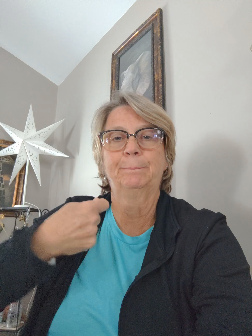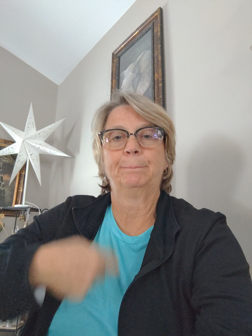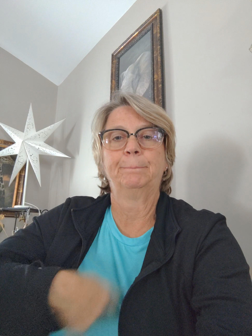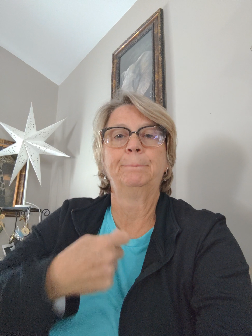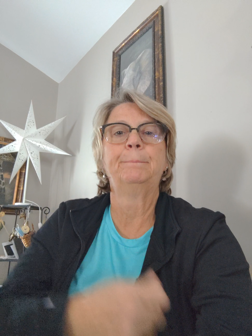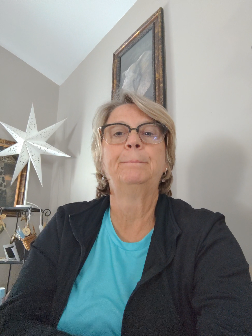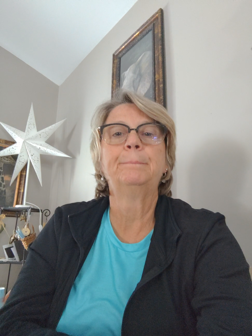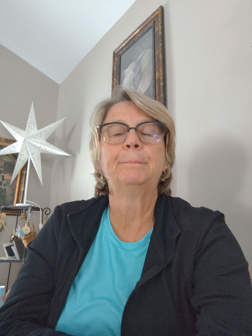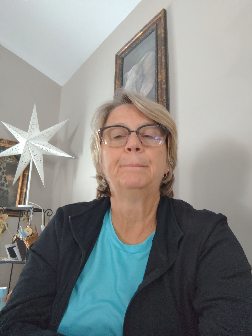zipper